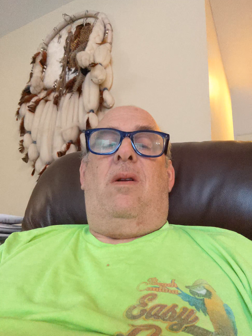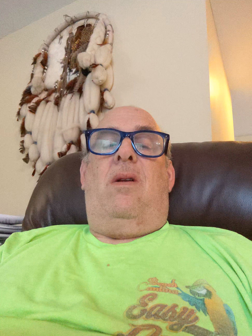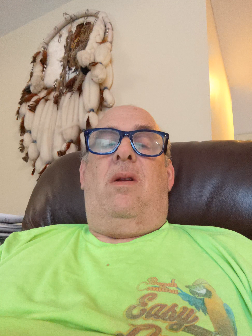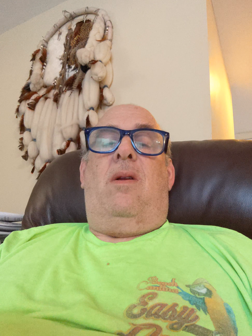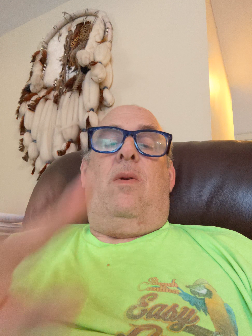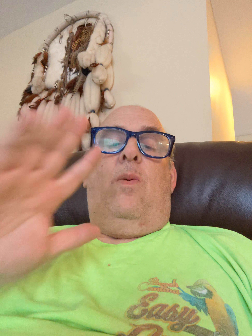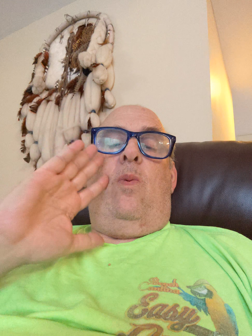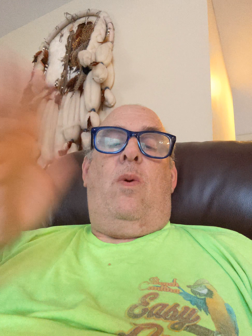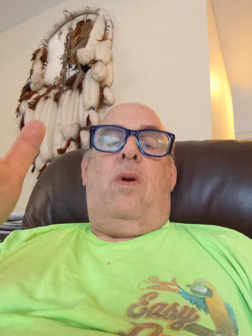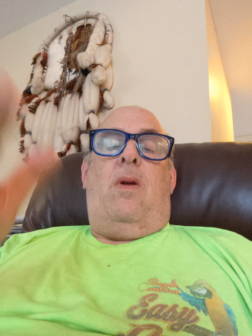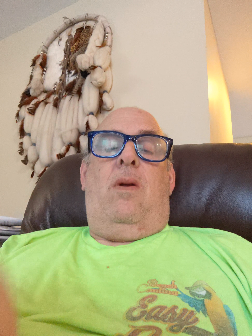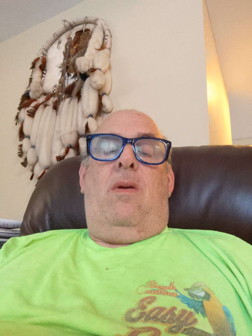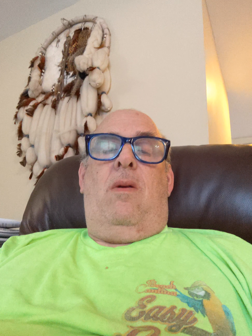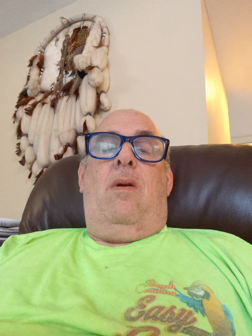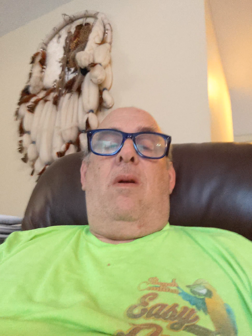will